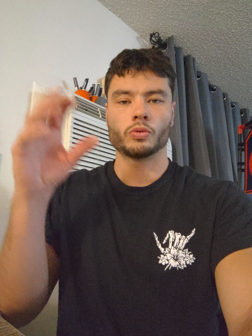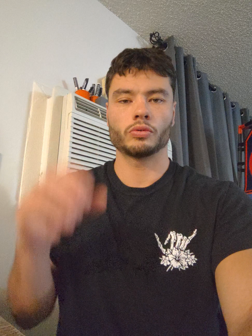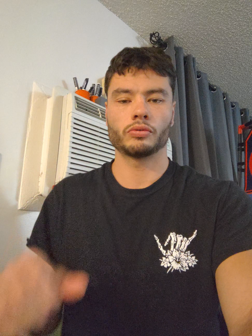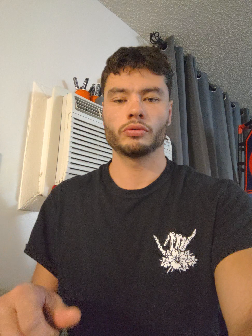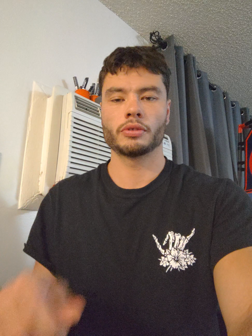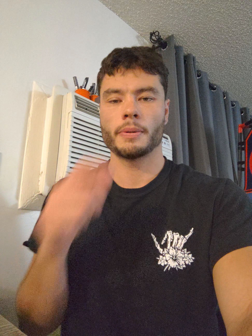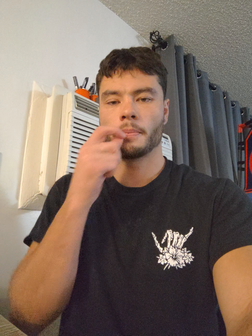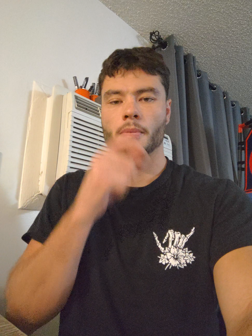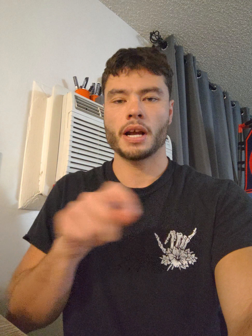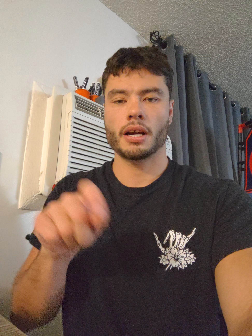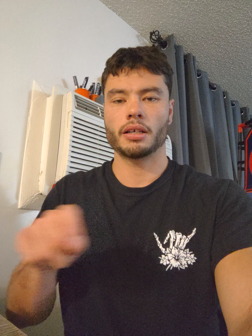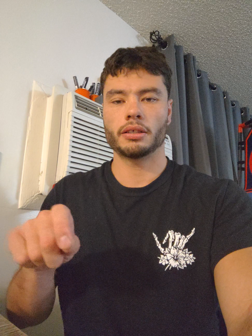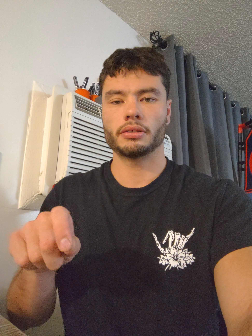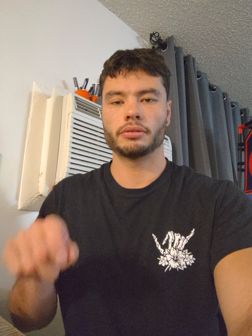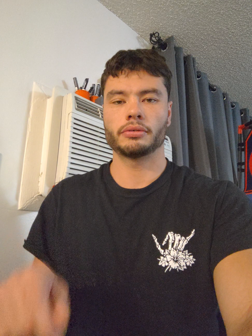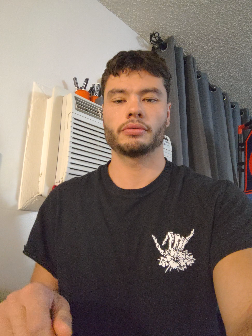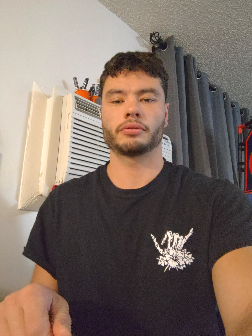pen